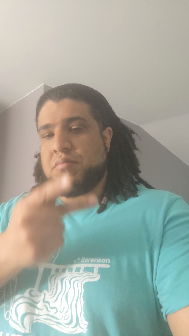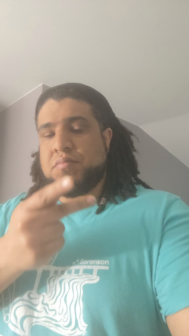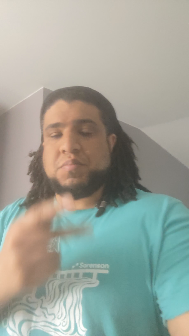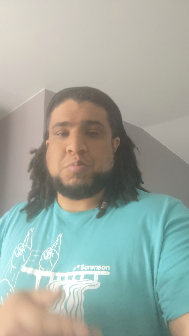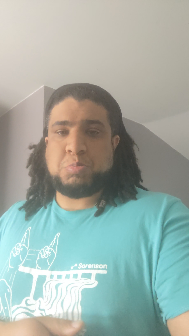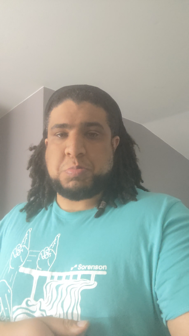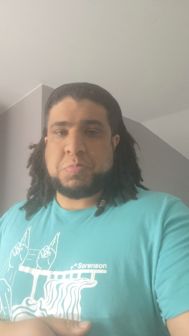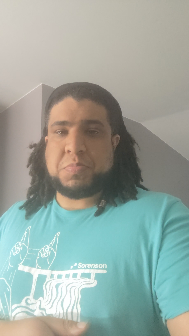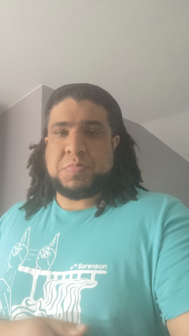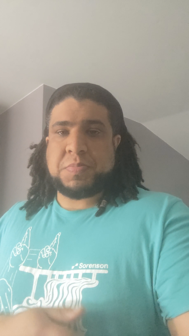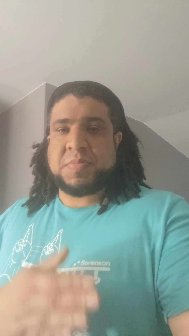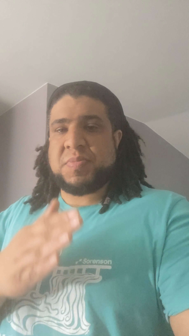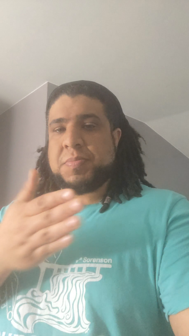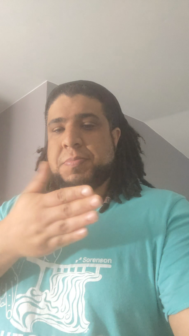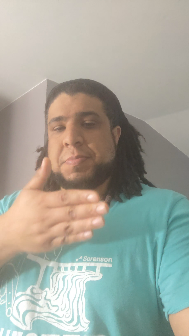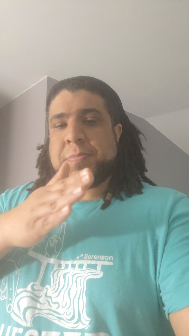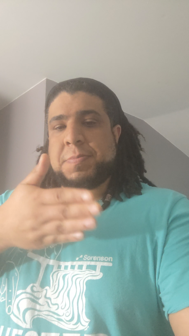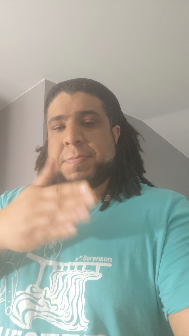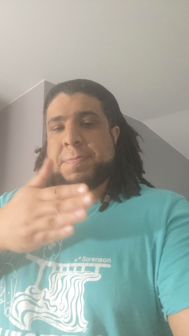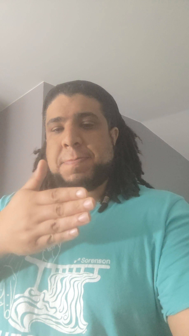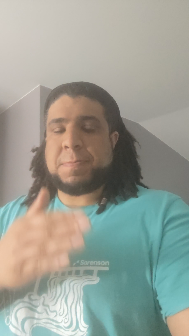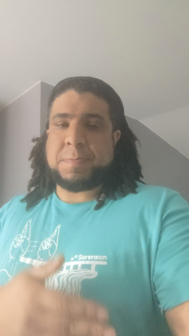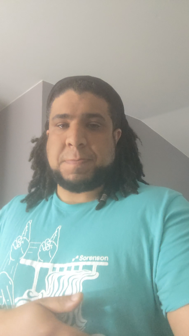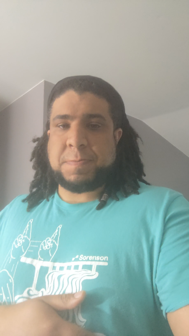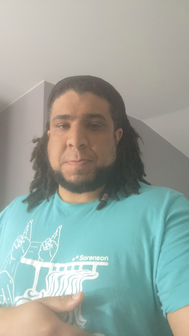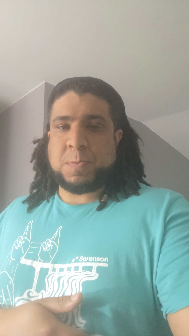share